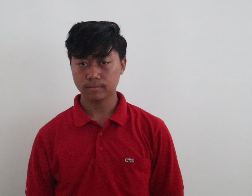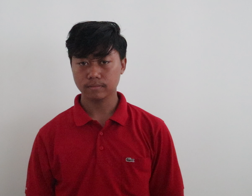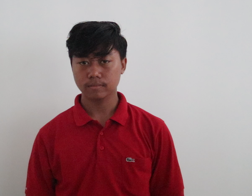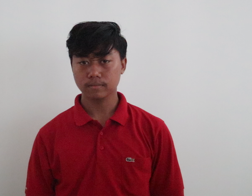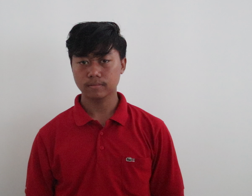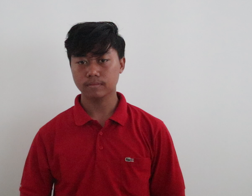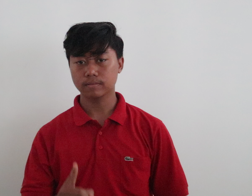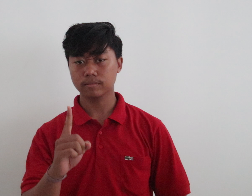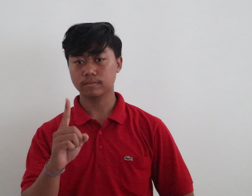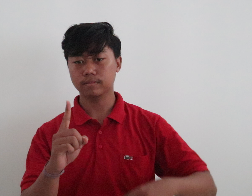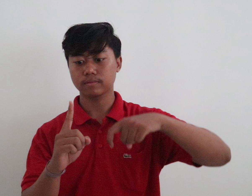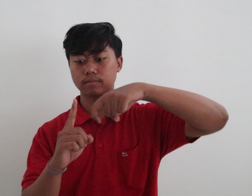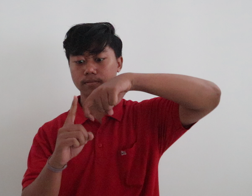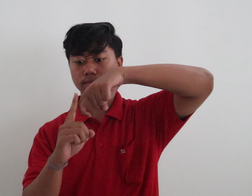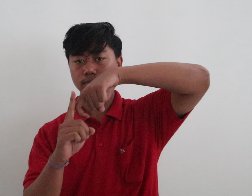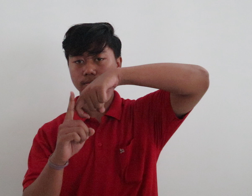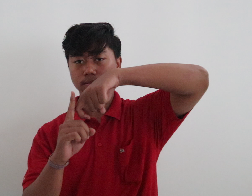K